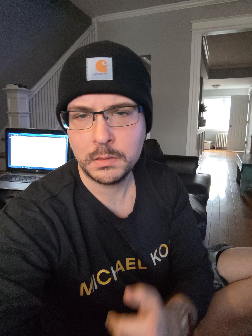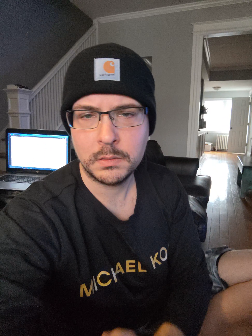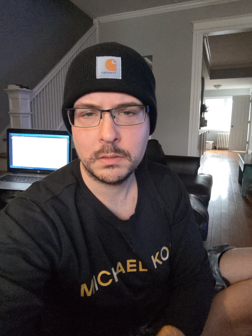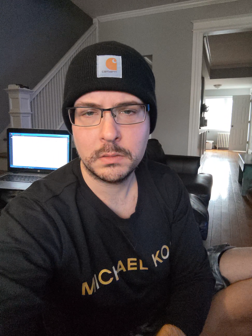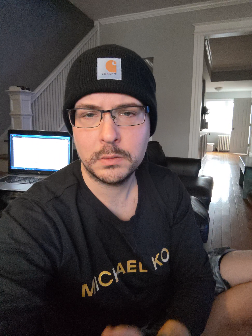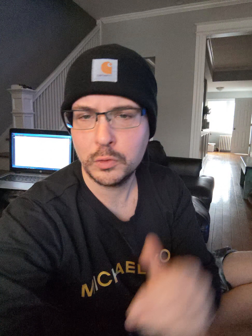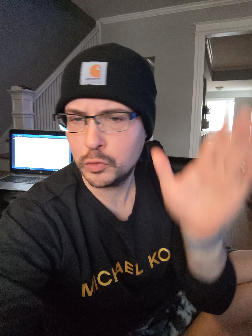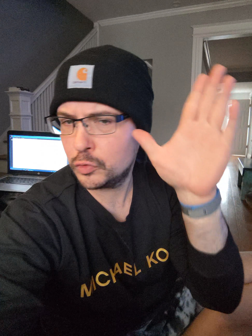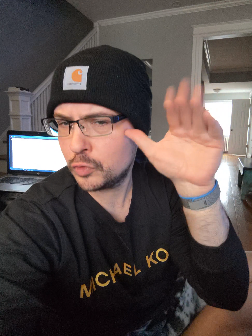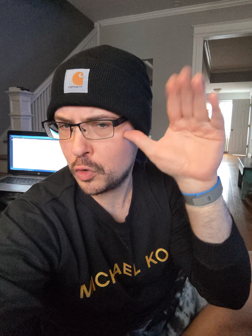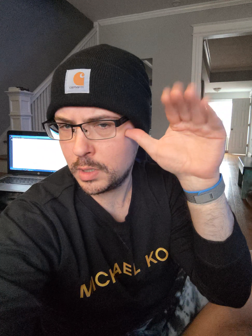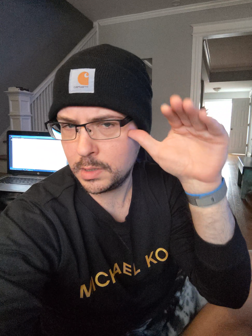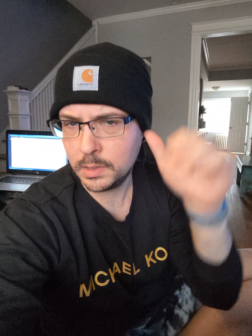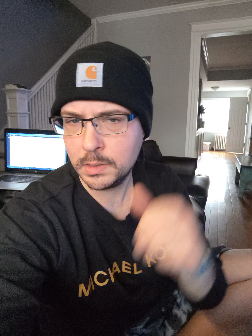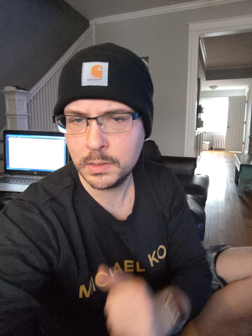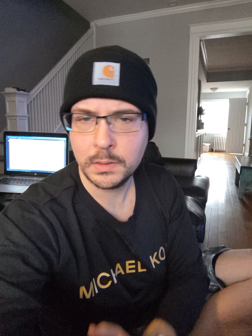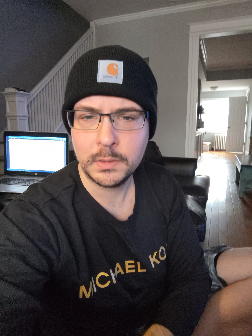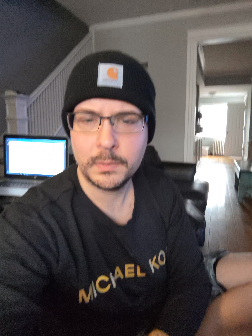donkey